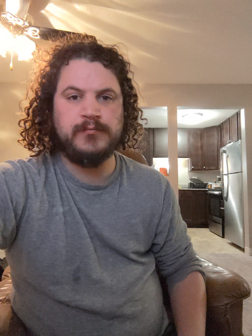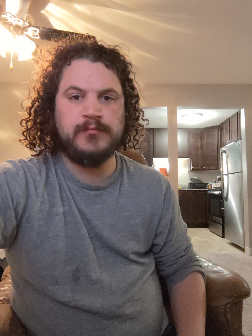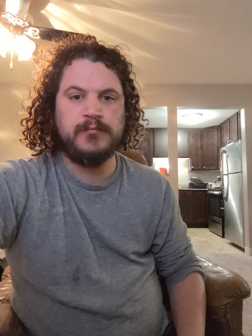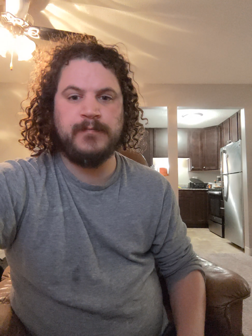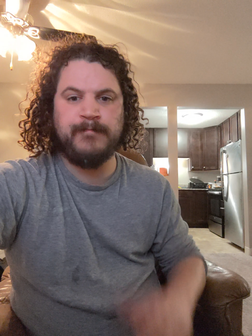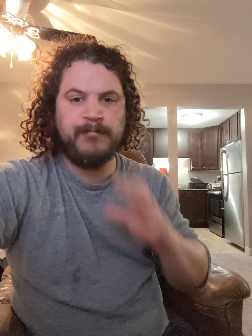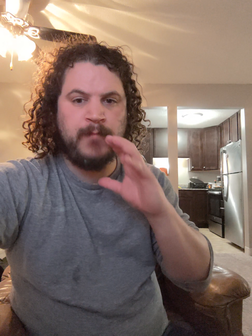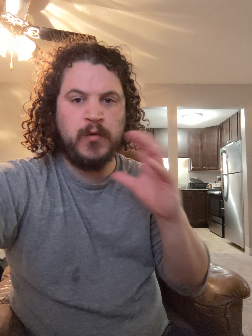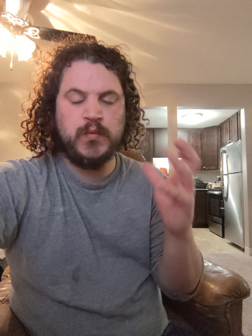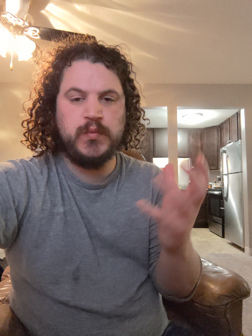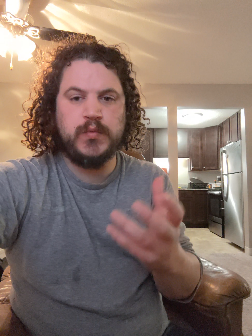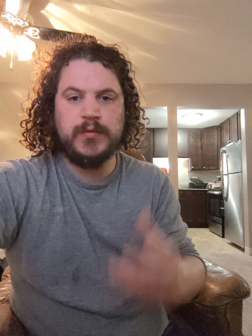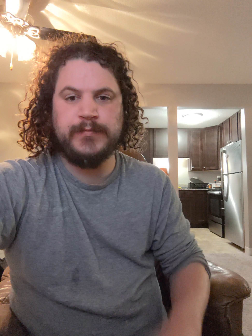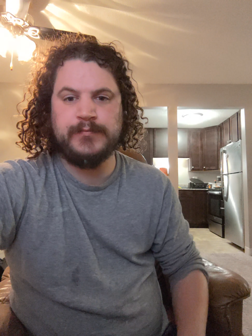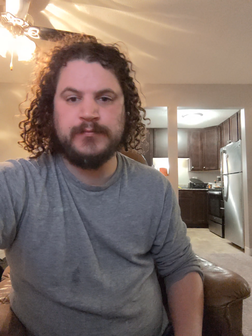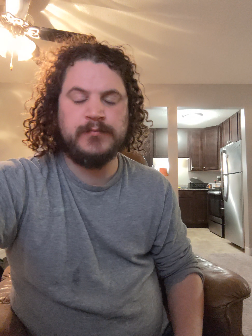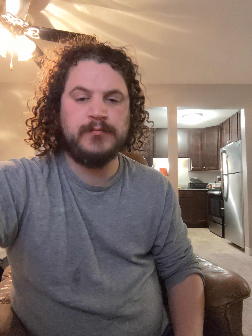balloon